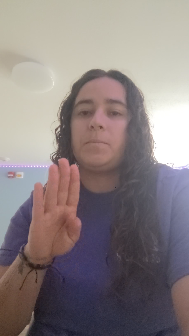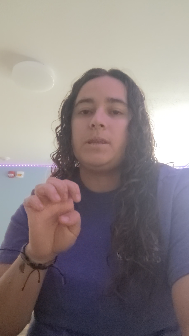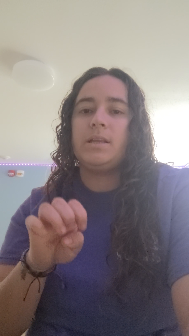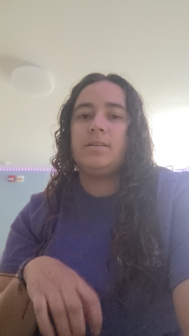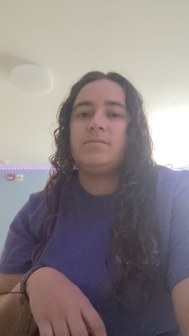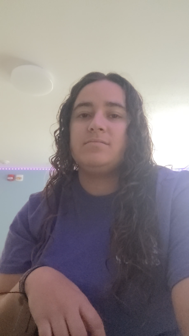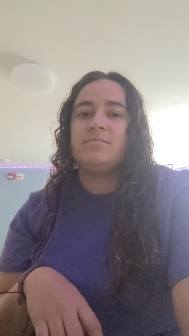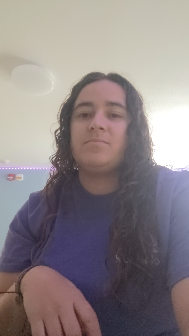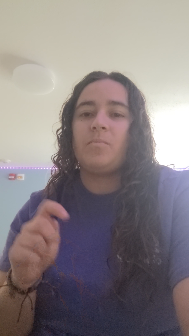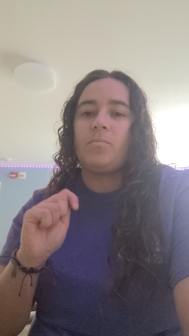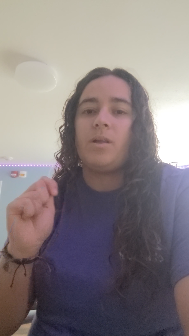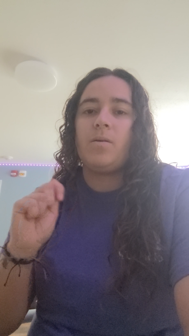bathroom